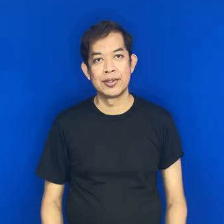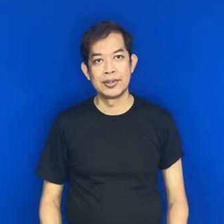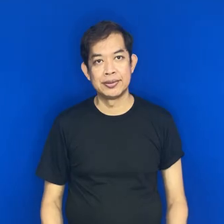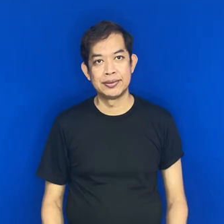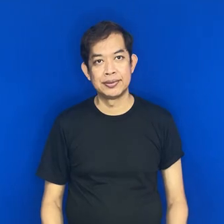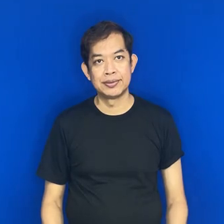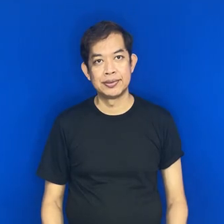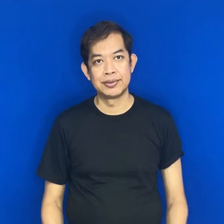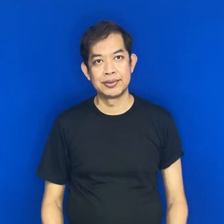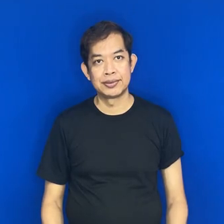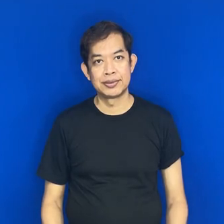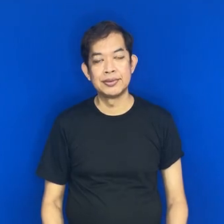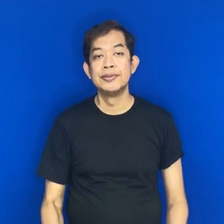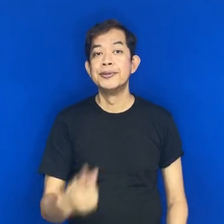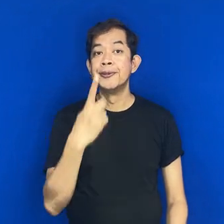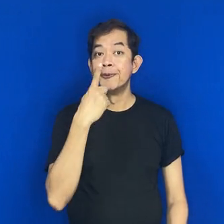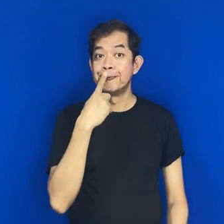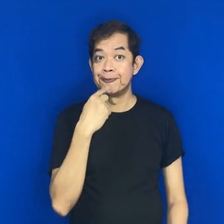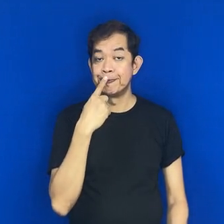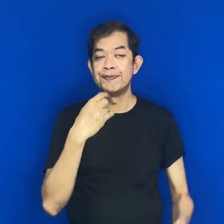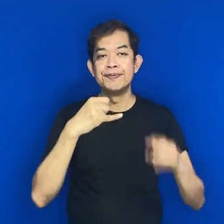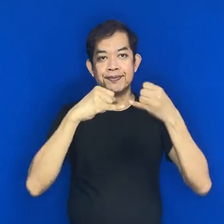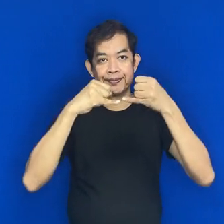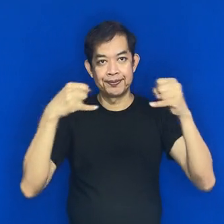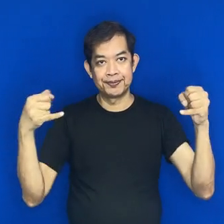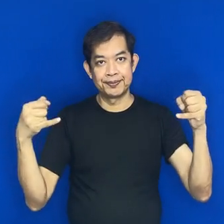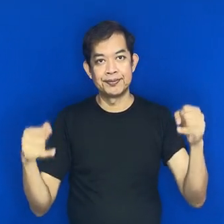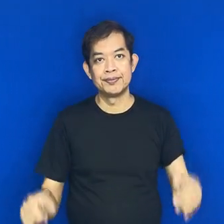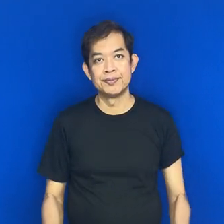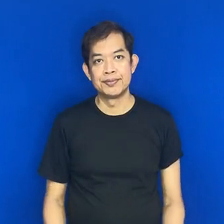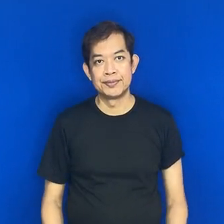spaghetti